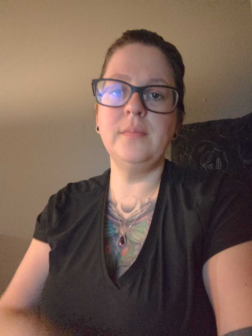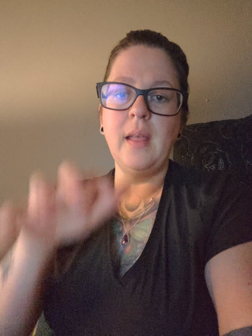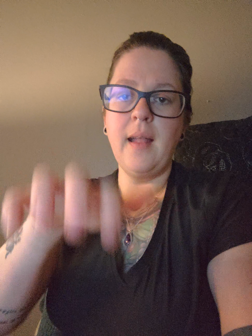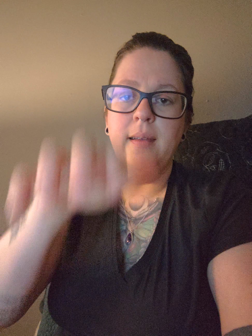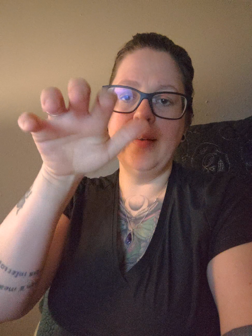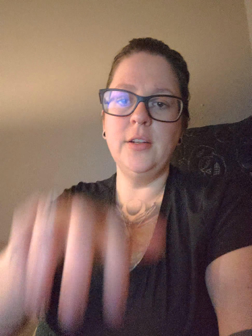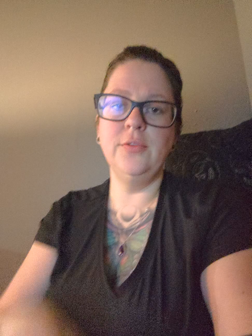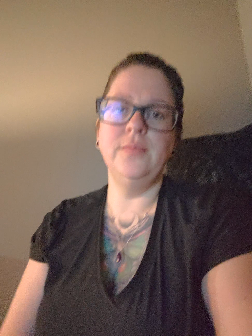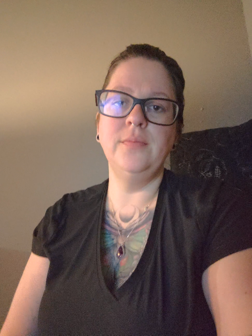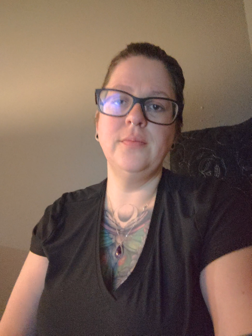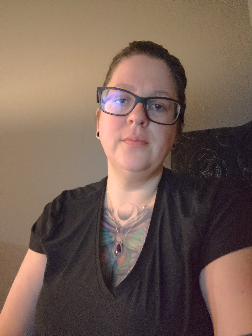alligator